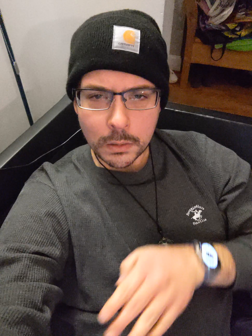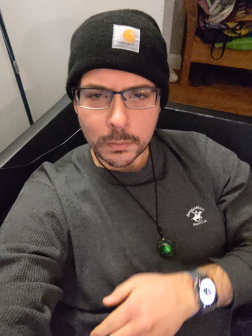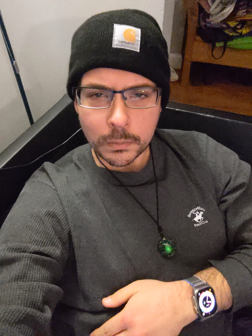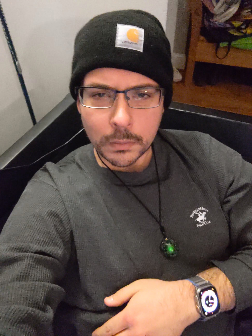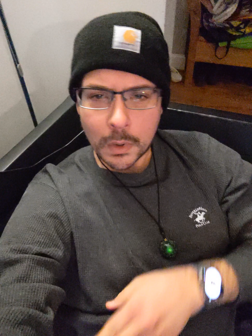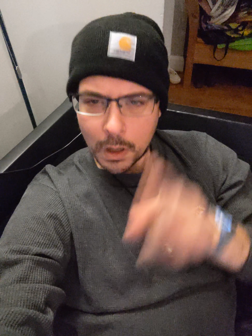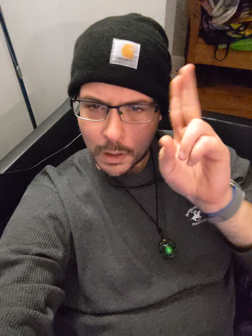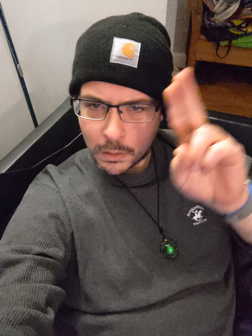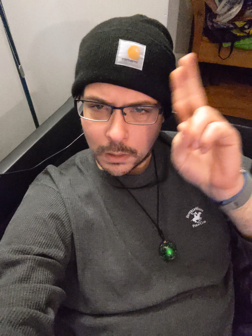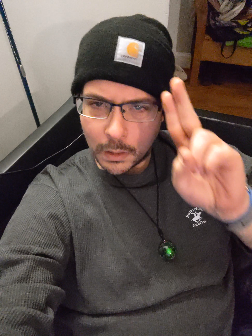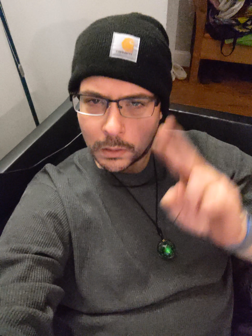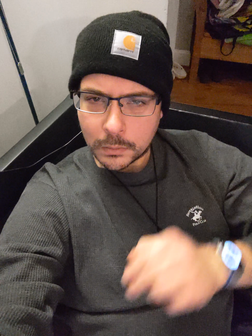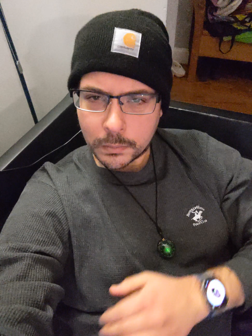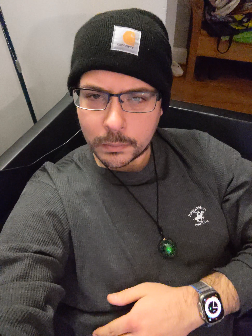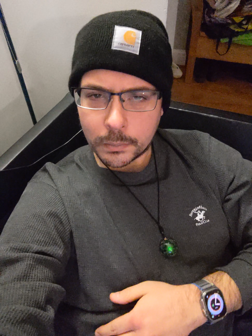uncle